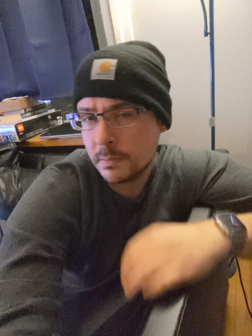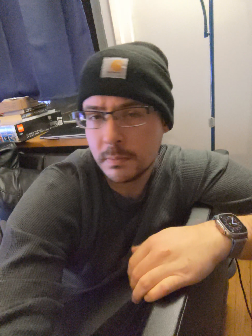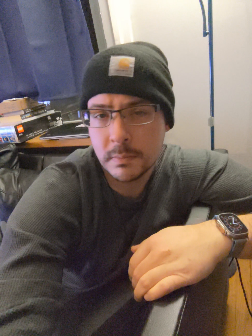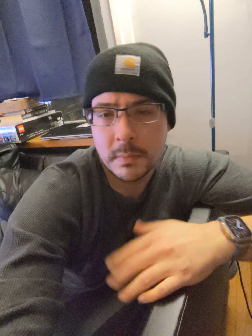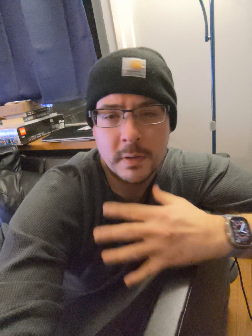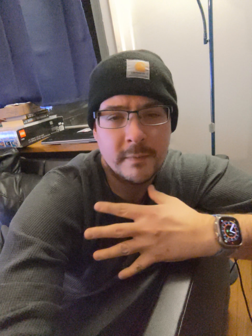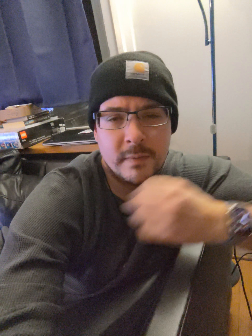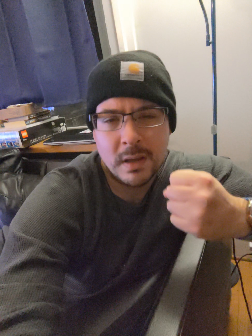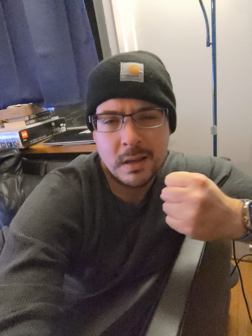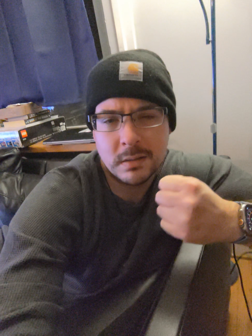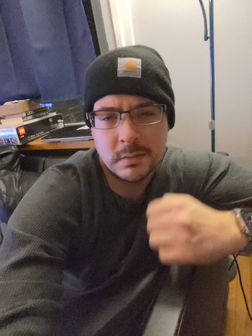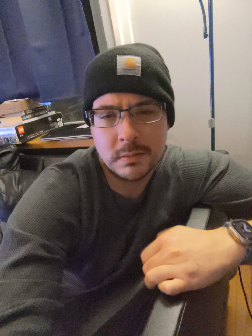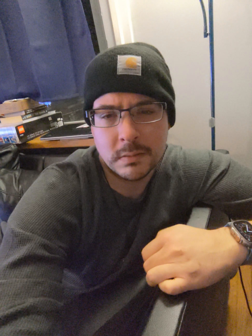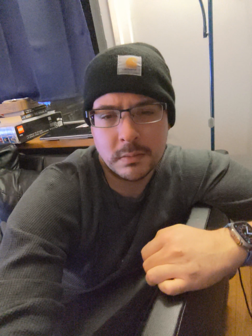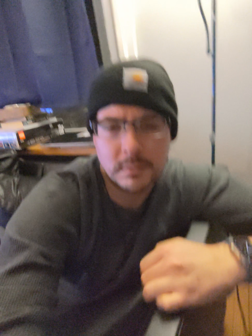fast